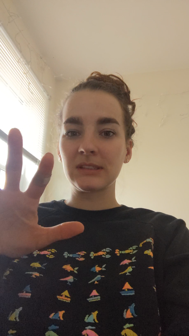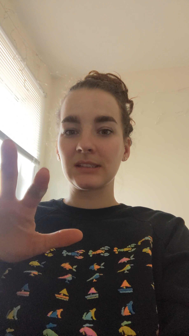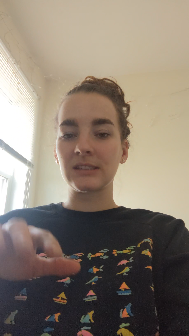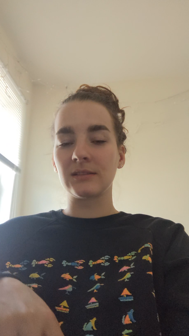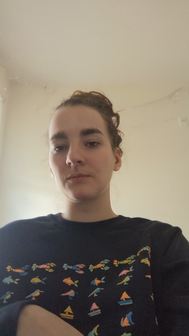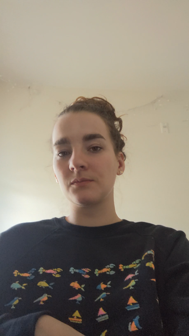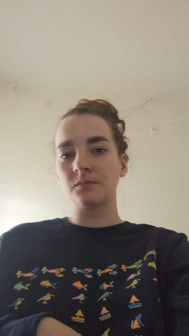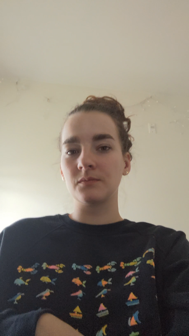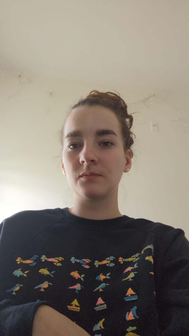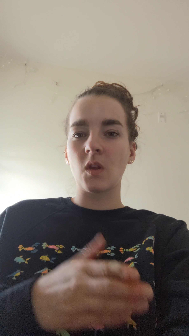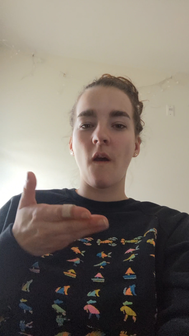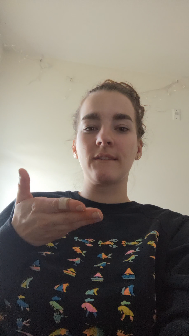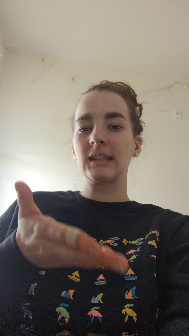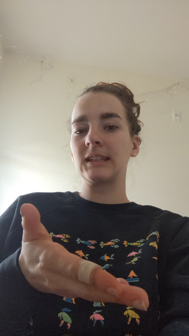oven